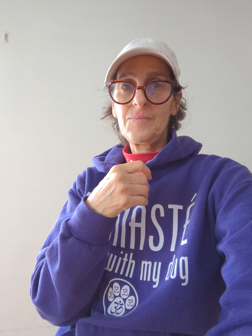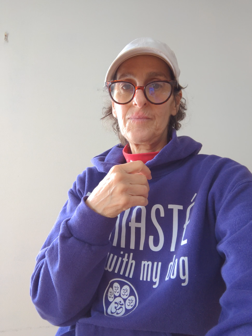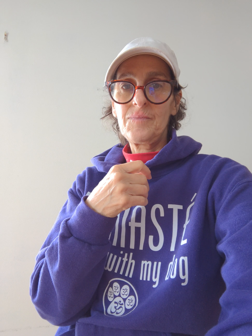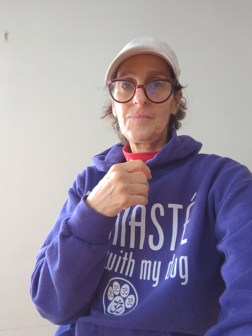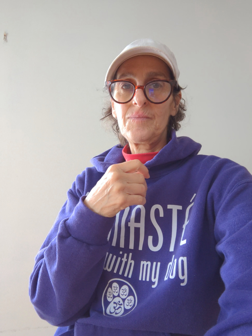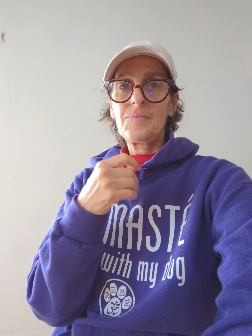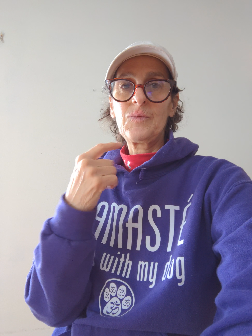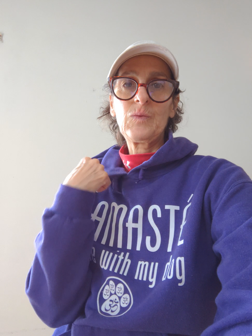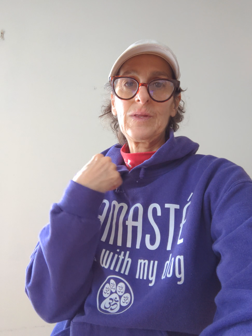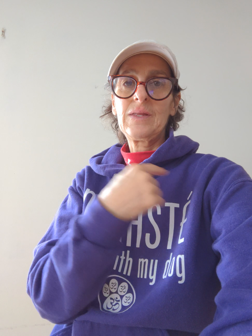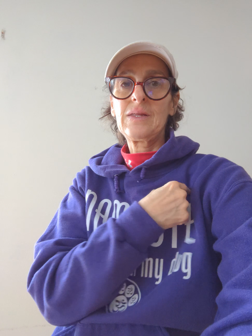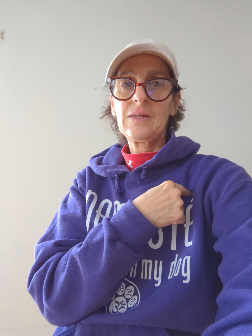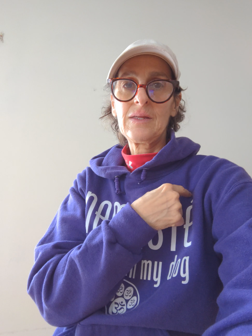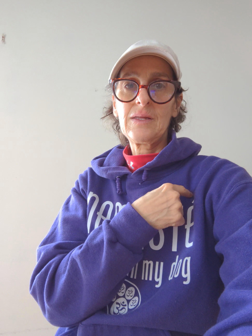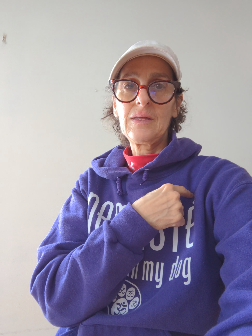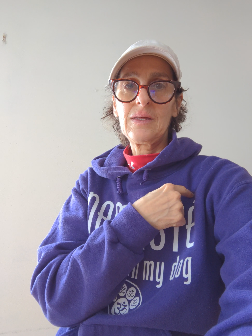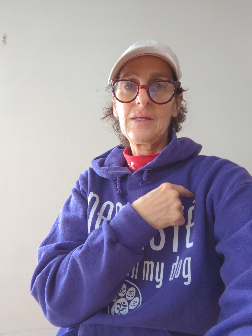we